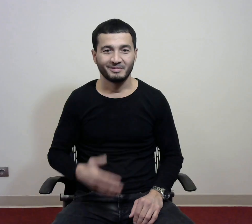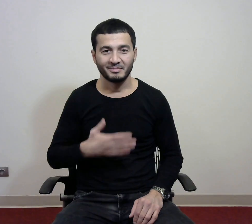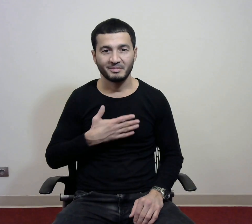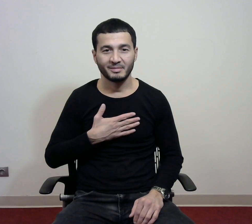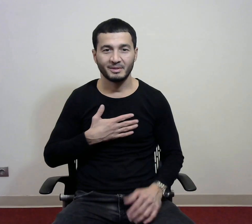mən